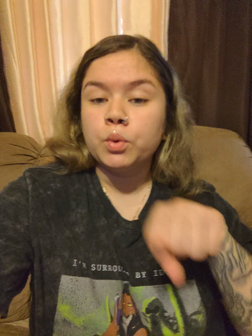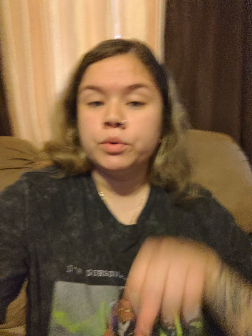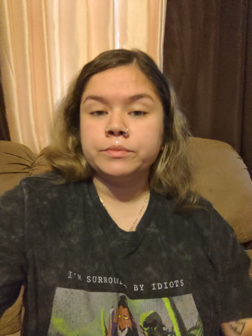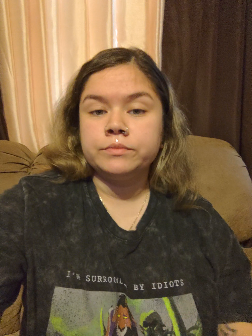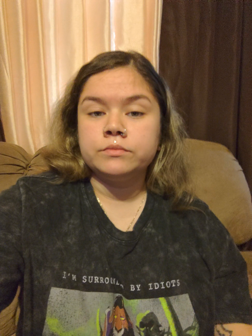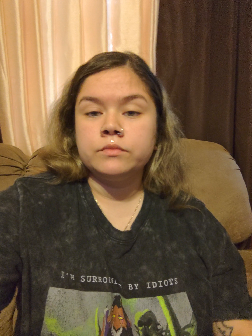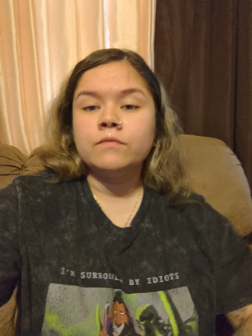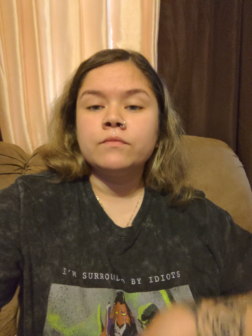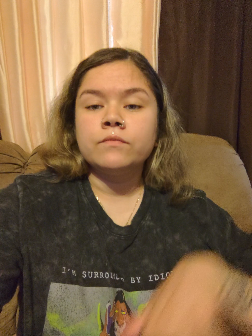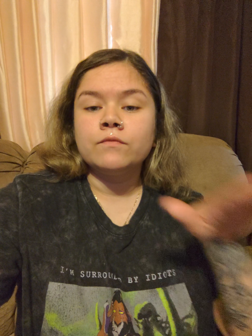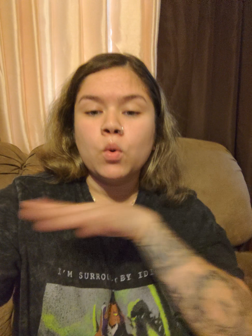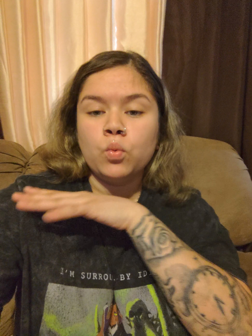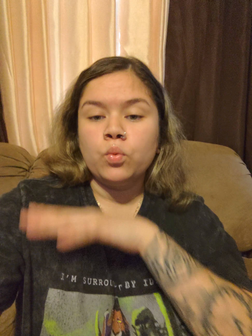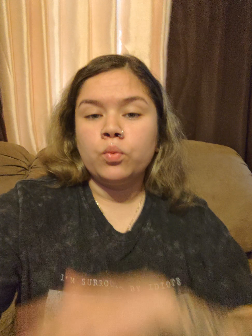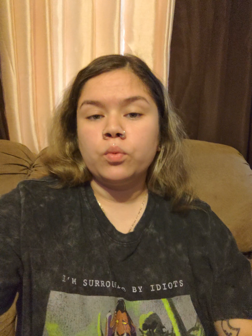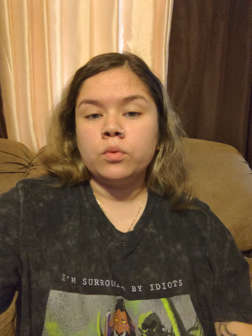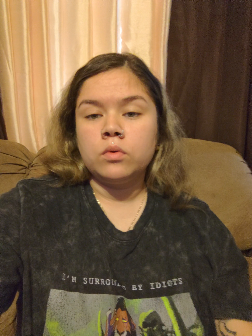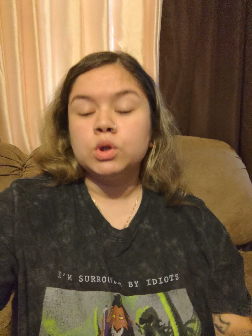full